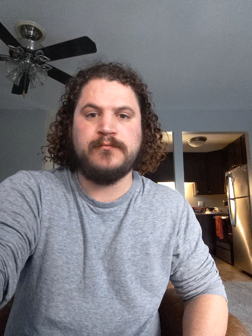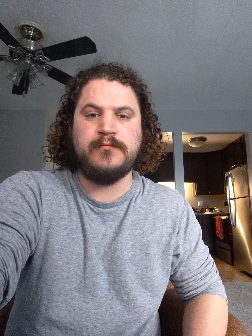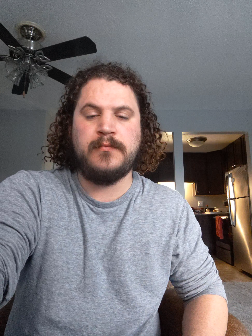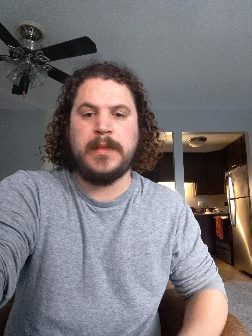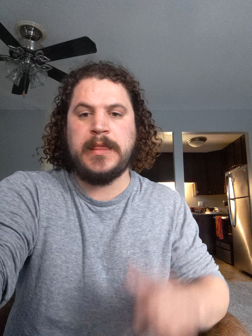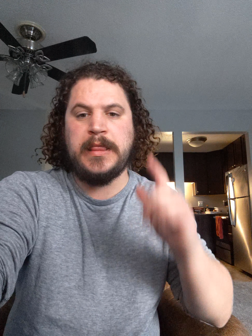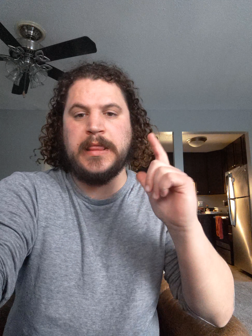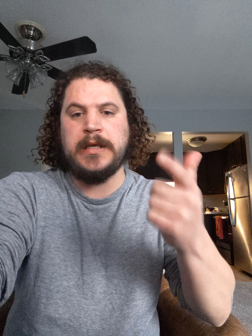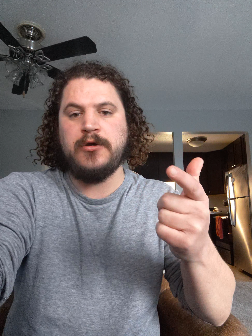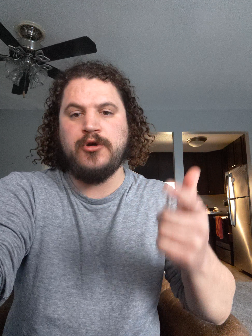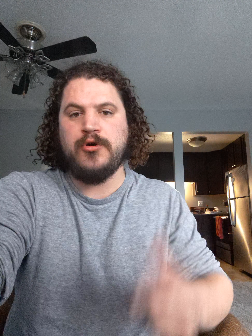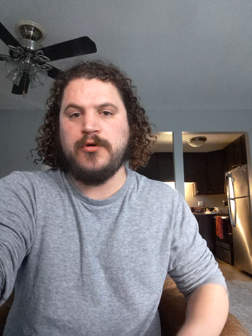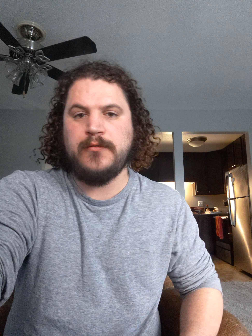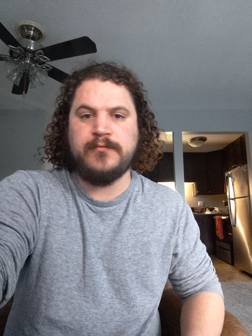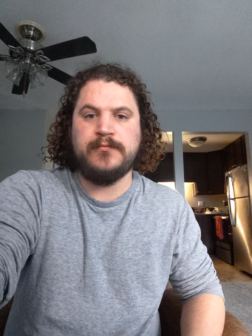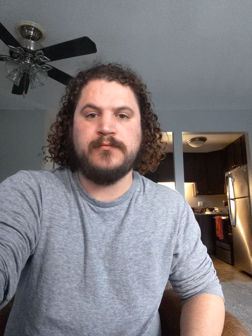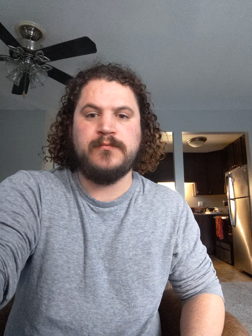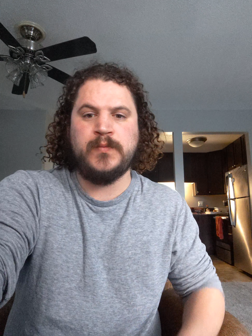later